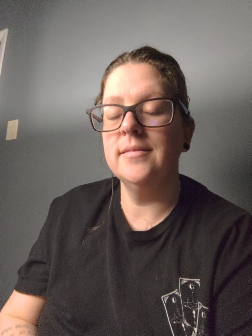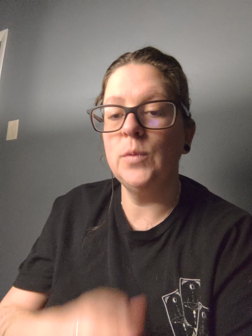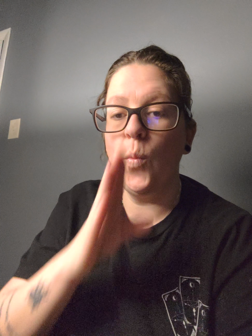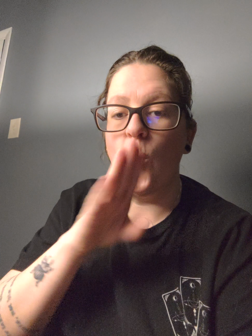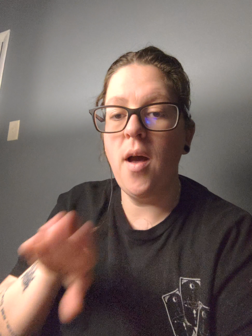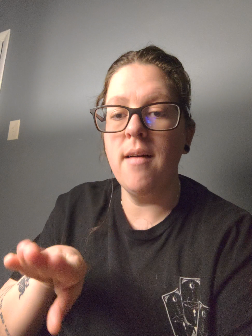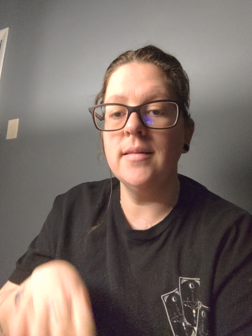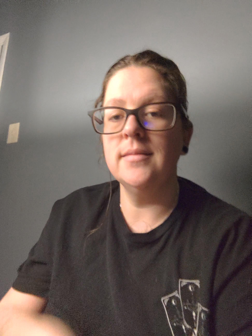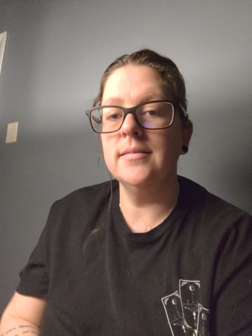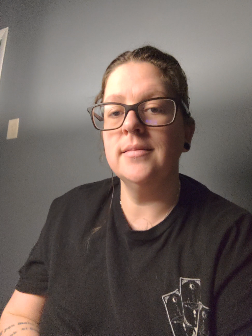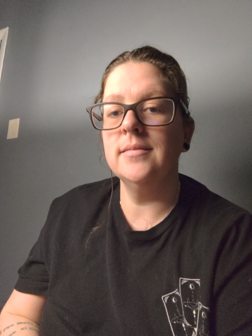quiet